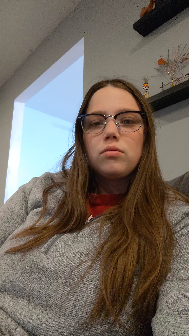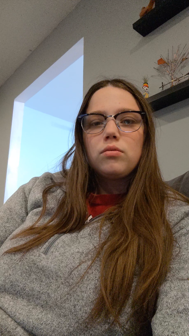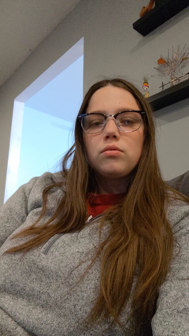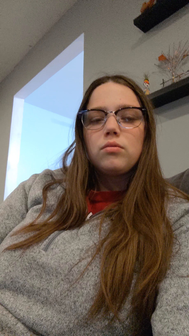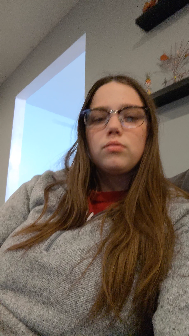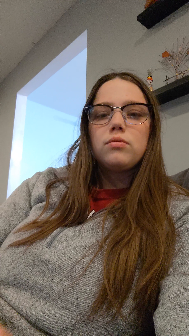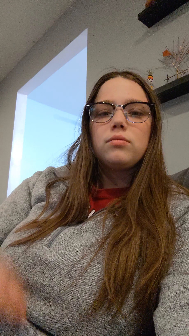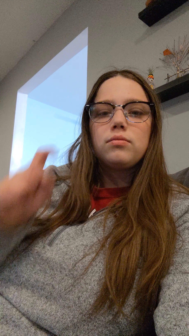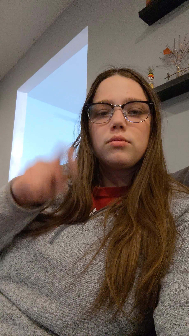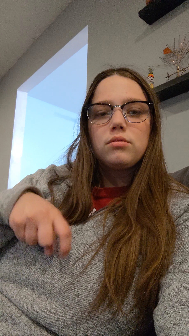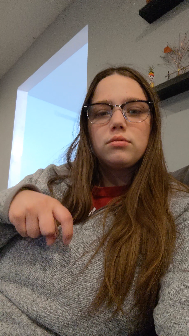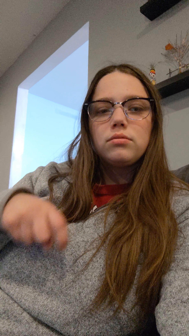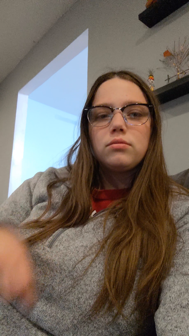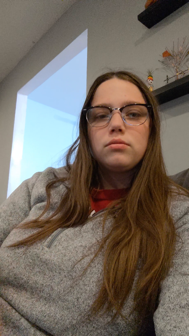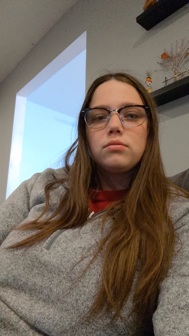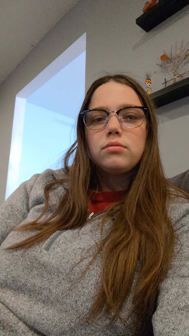must